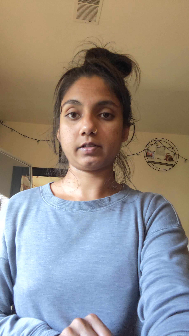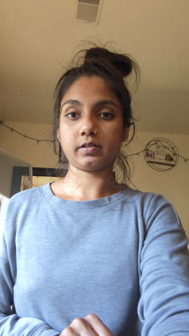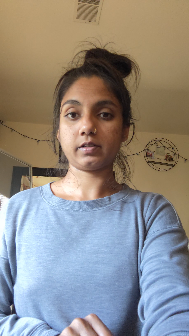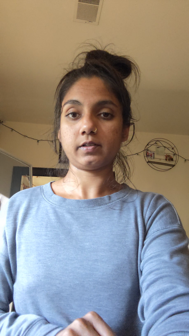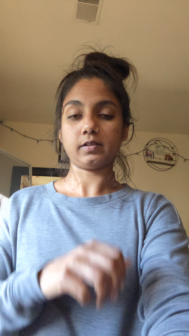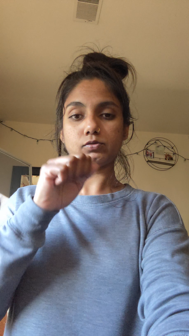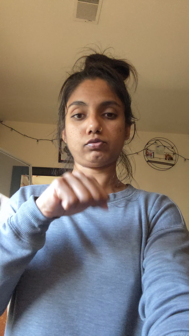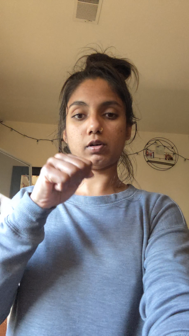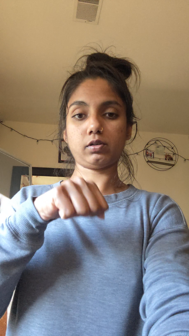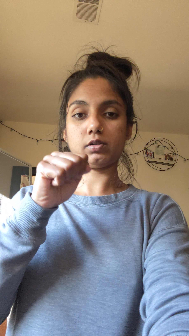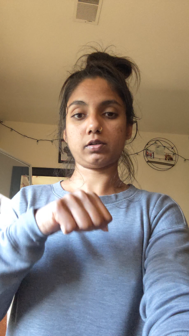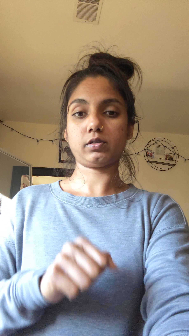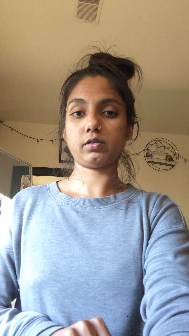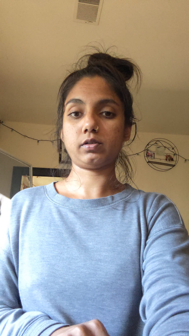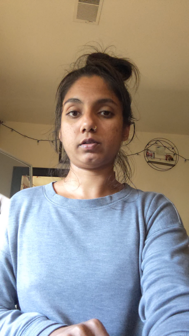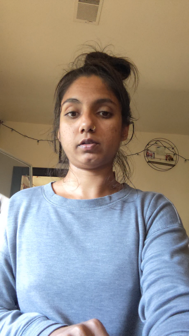rock